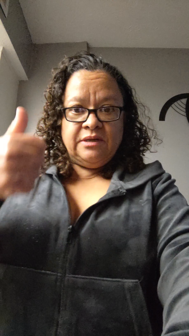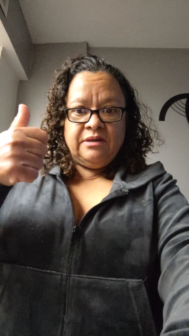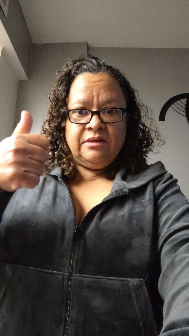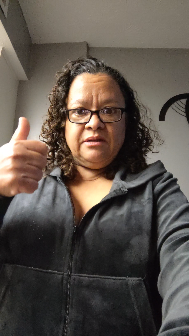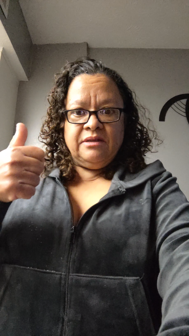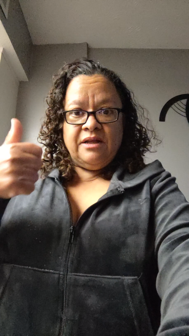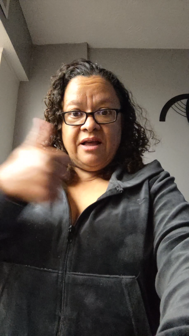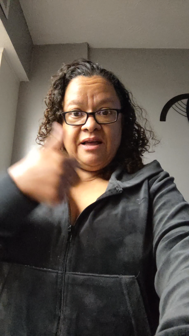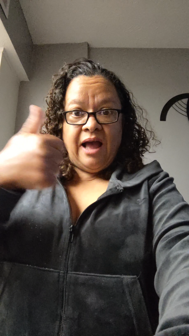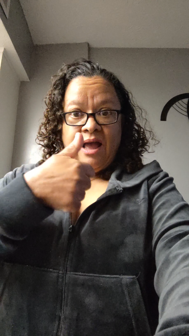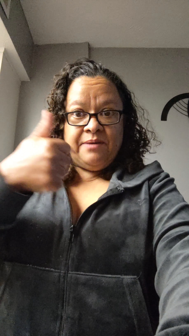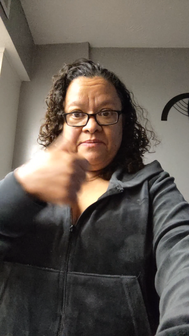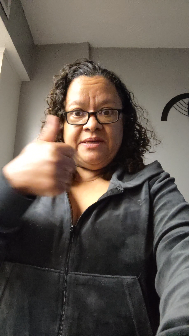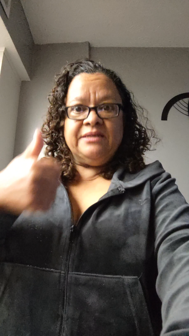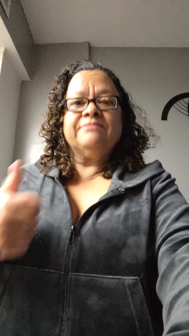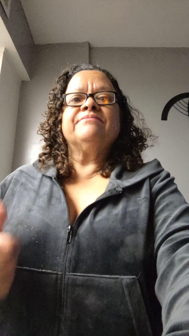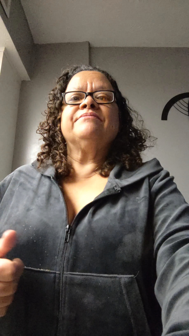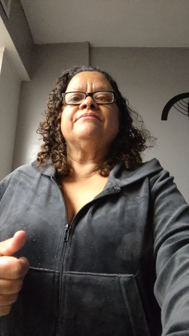game